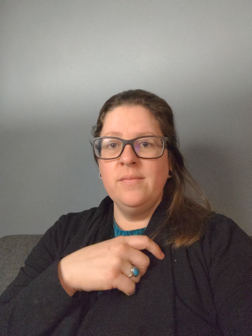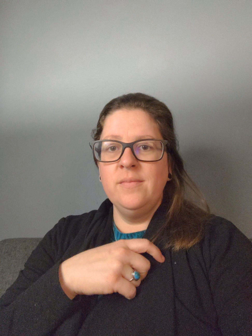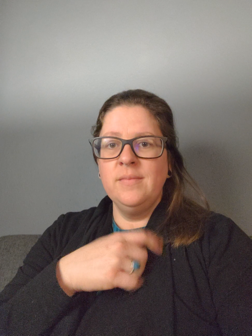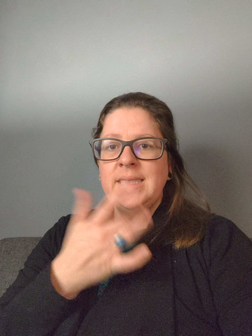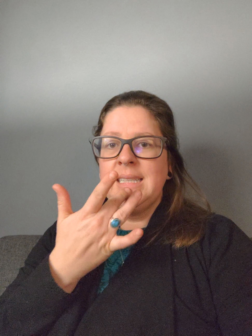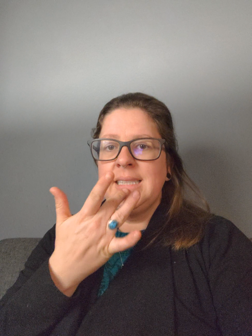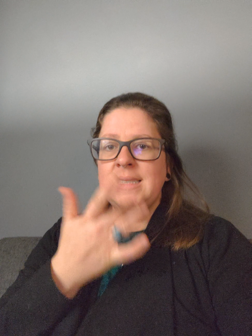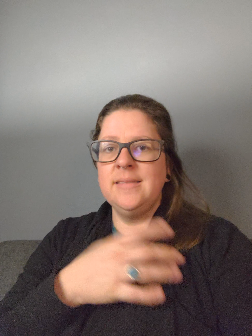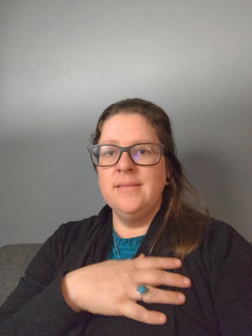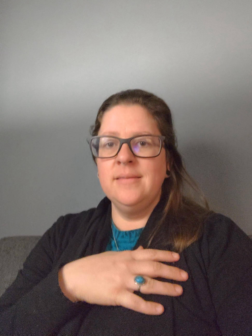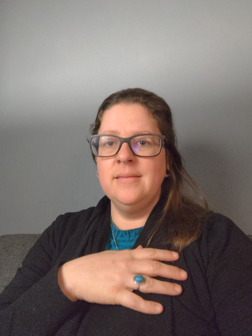taste